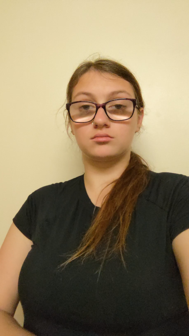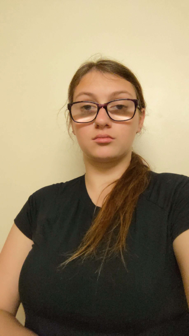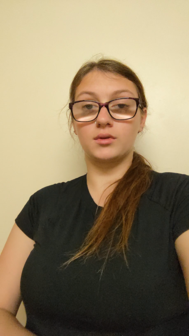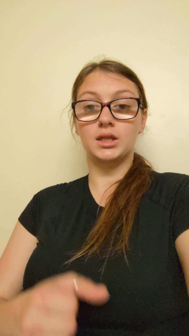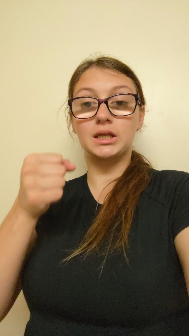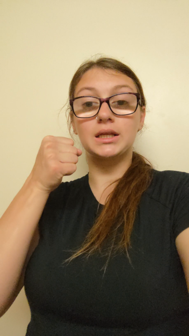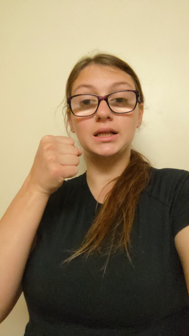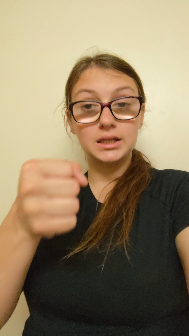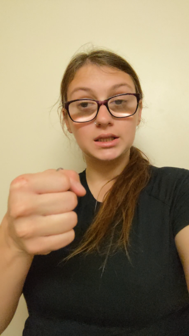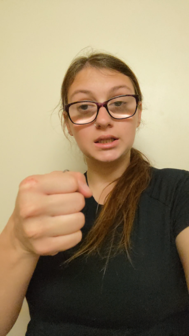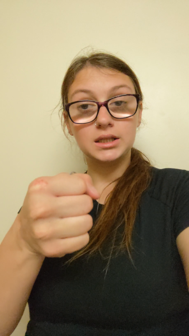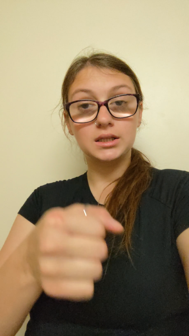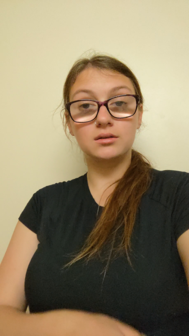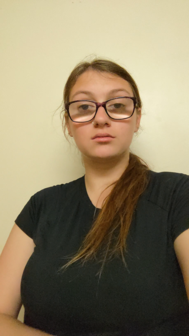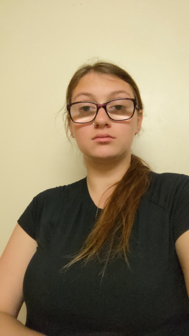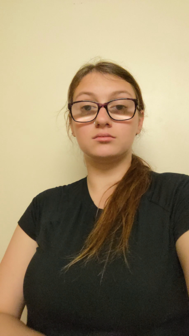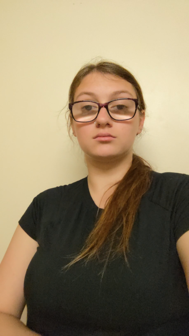hit